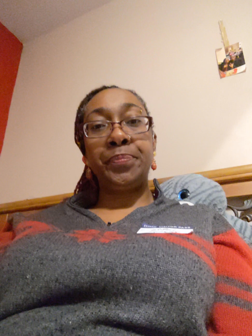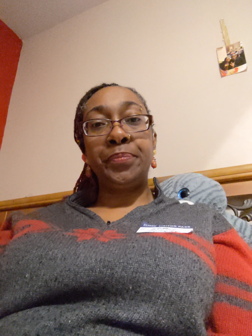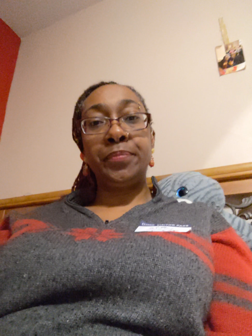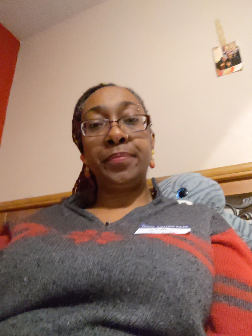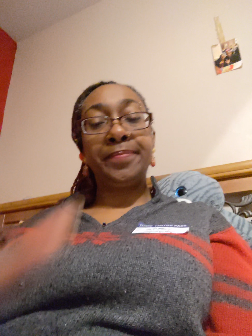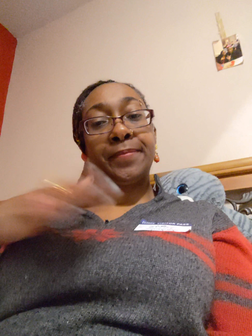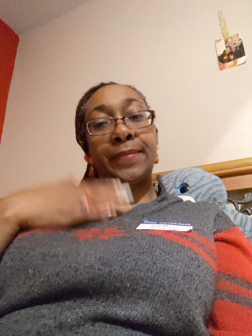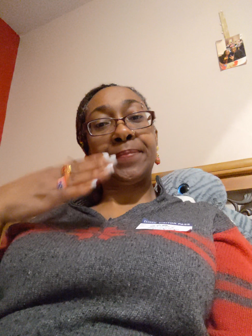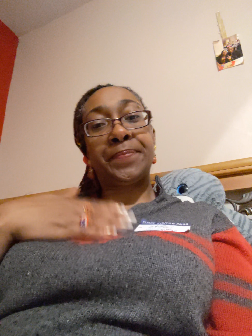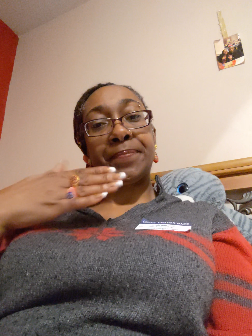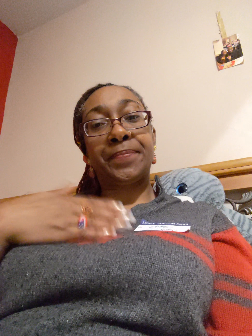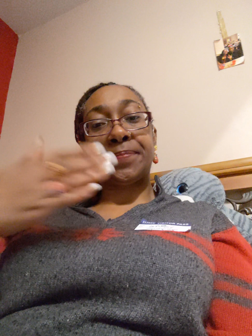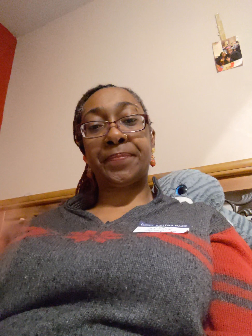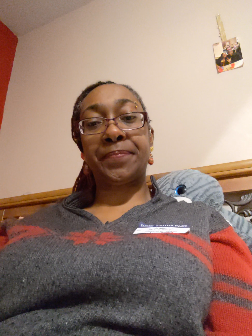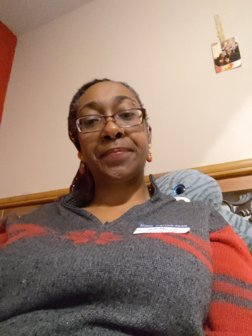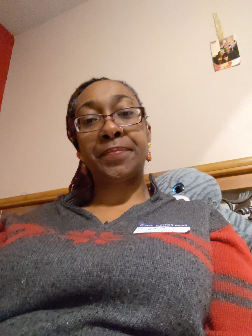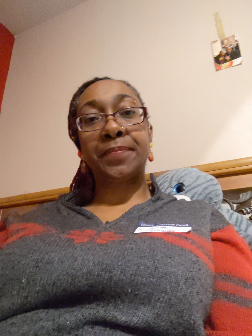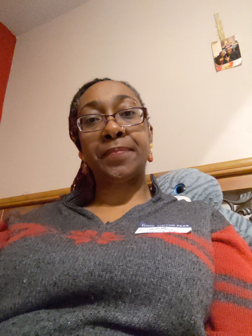happy